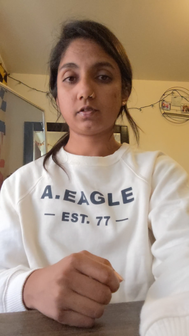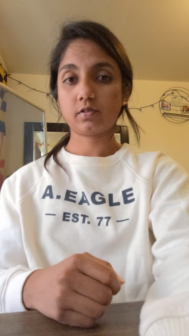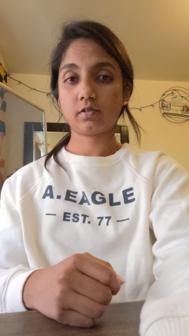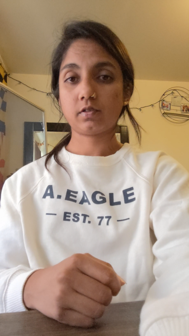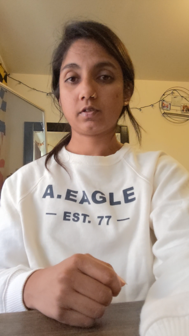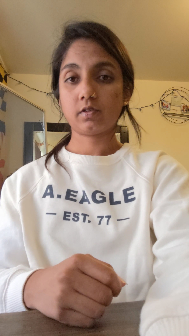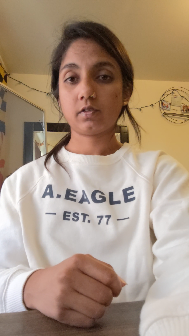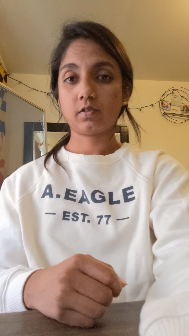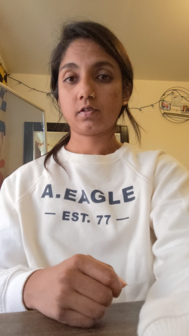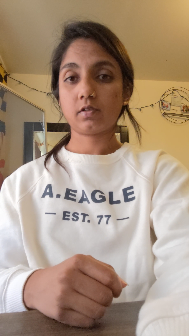dump